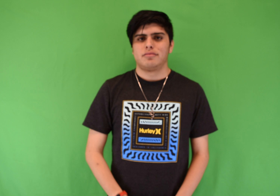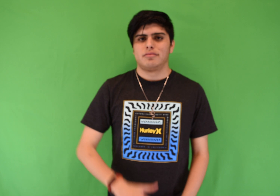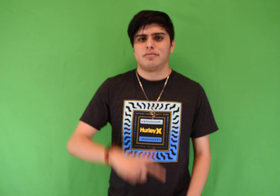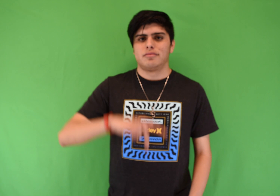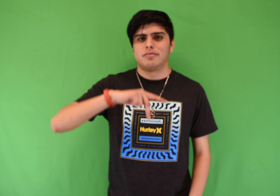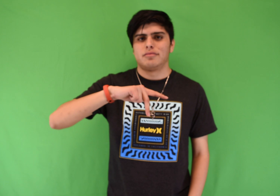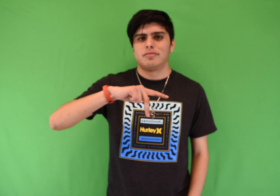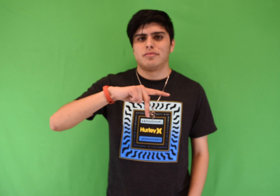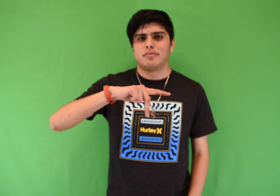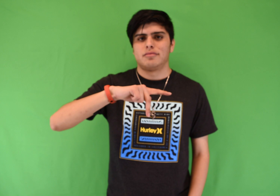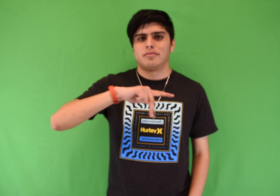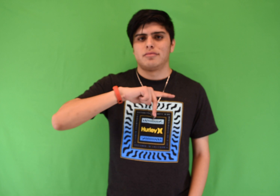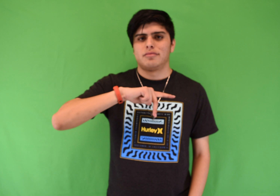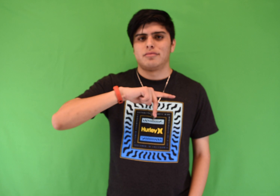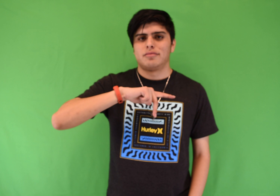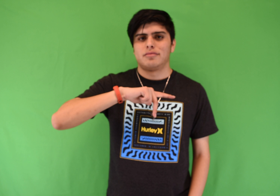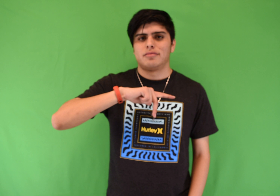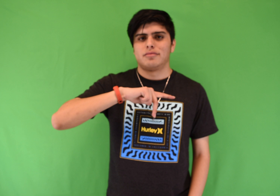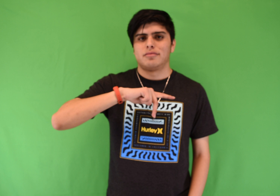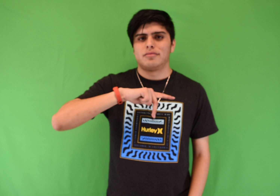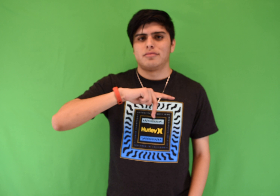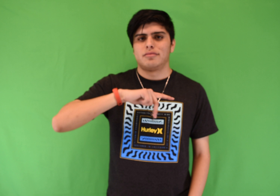mi